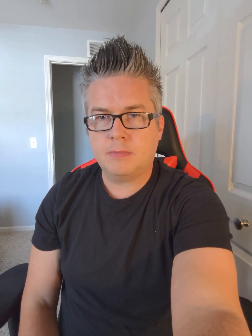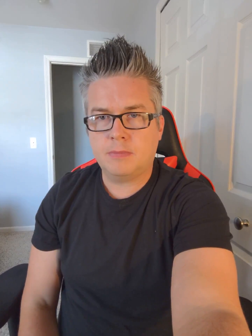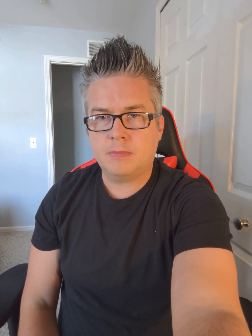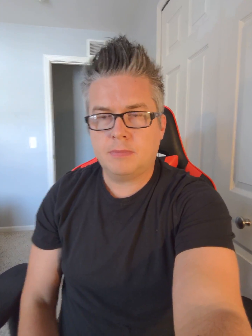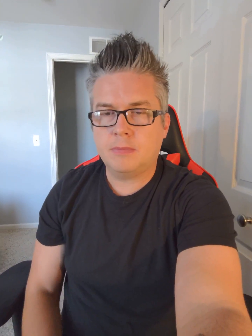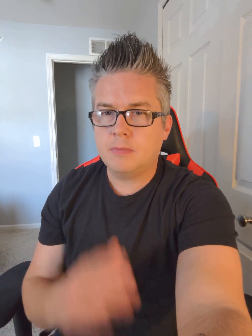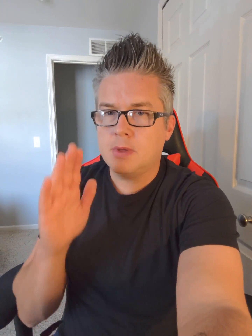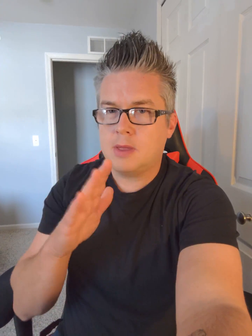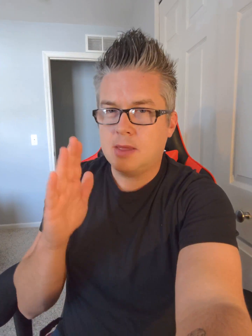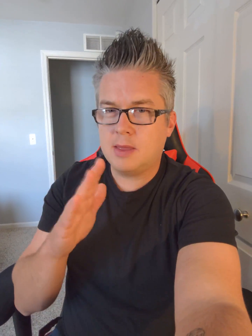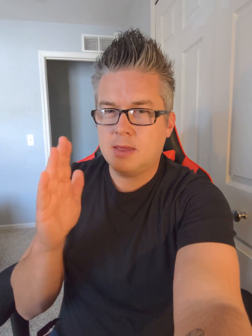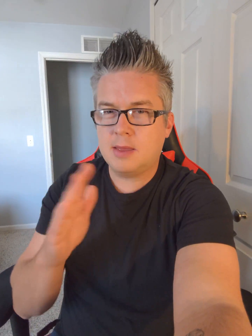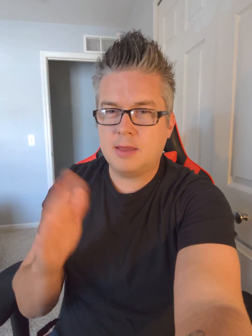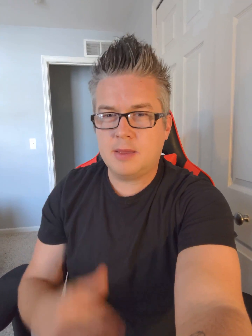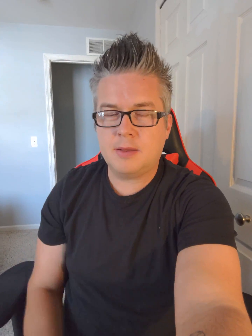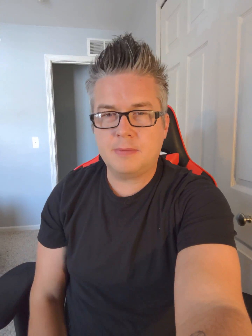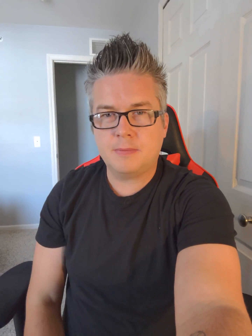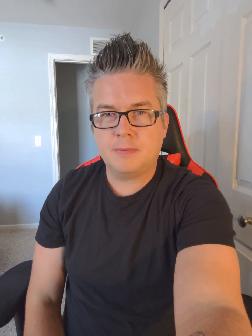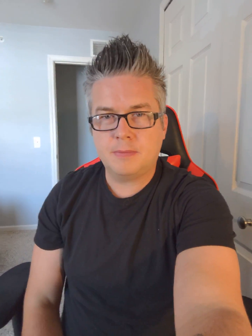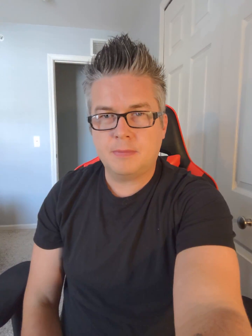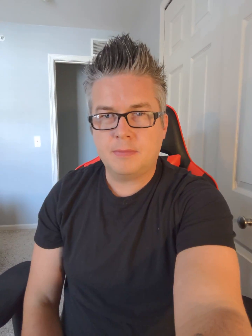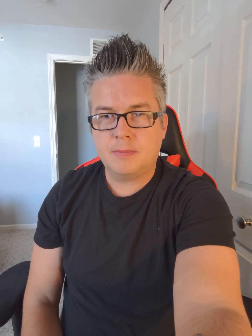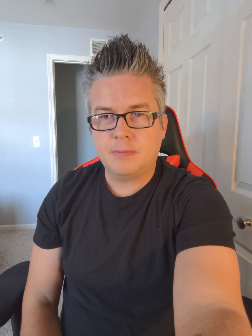clap